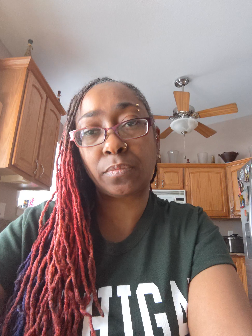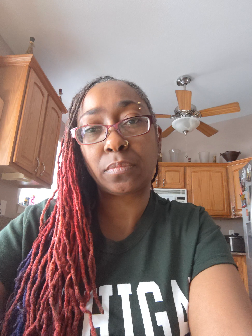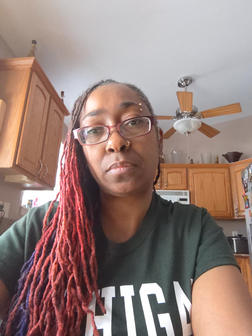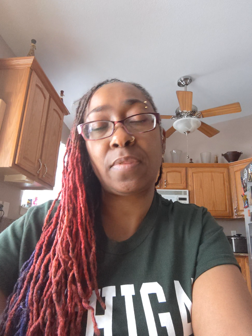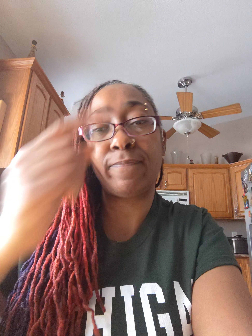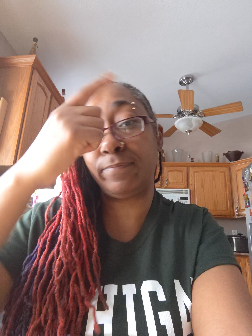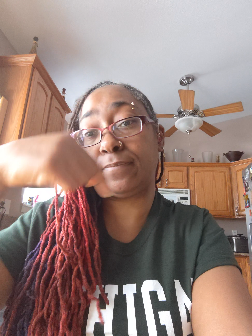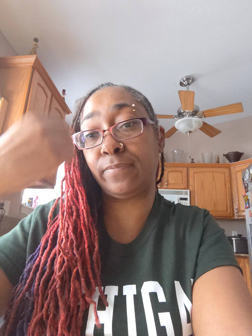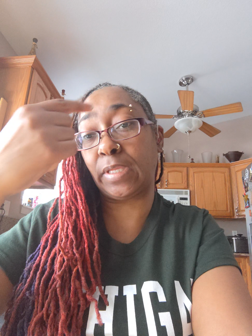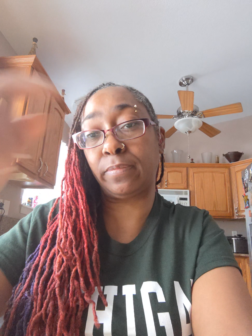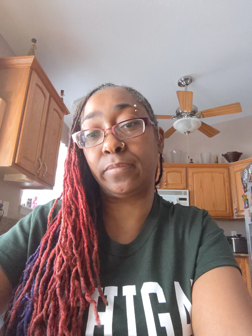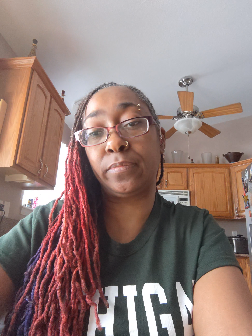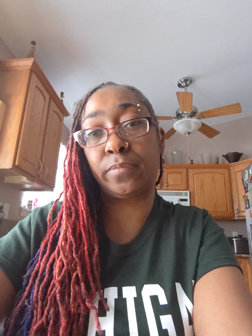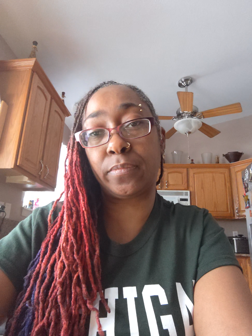face